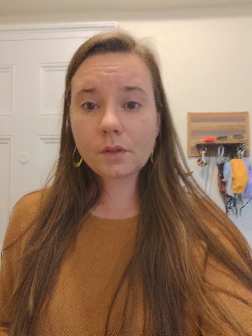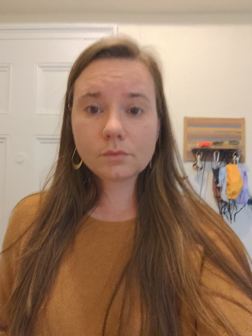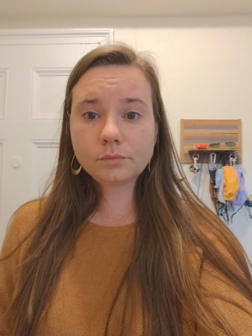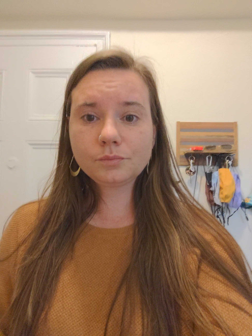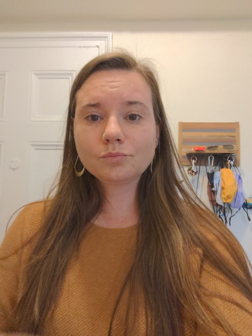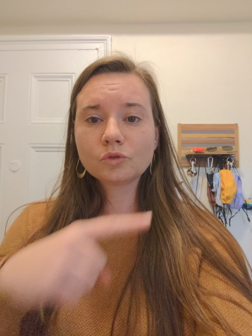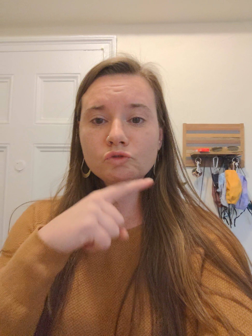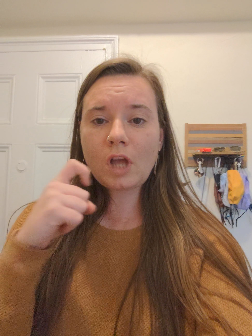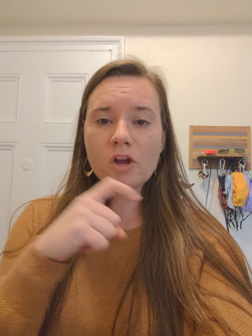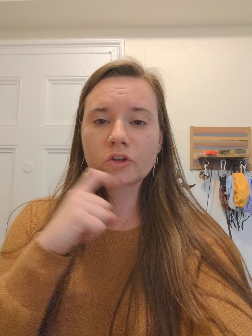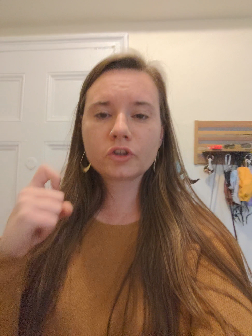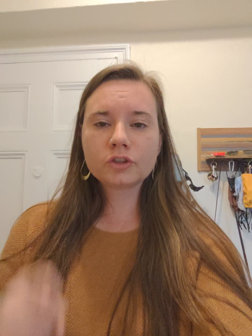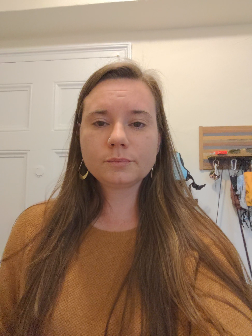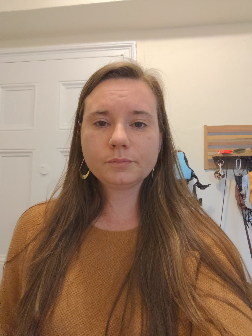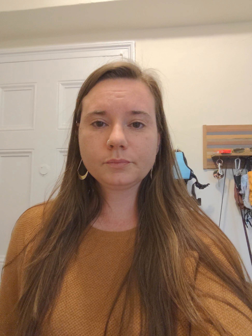dryer